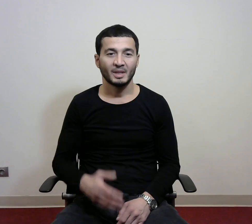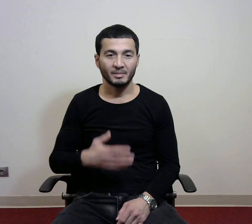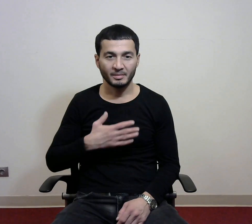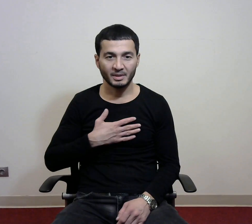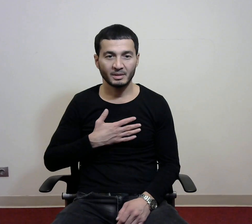mən